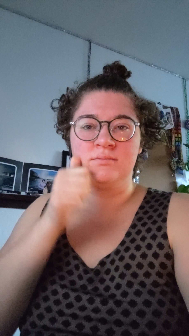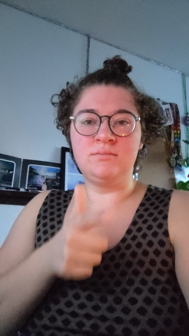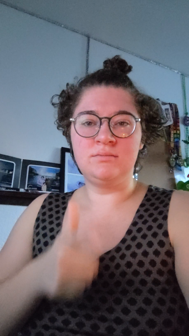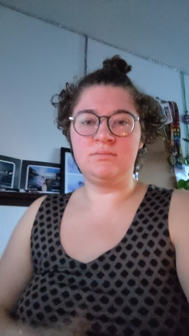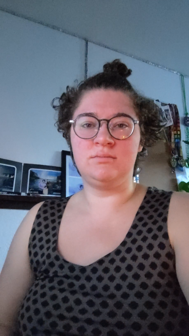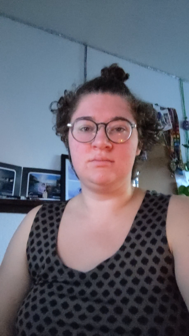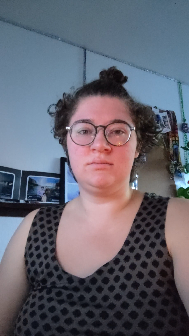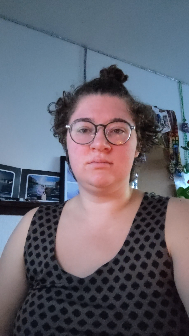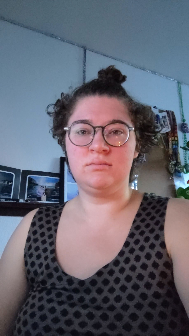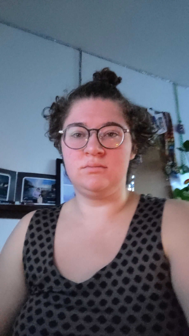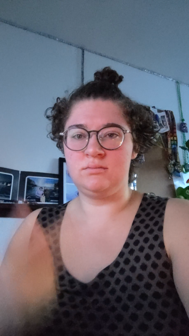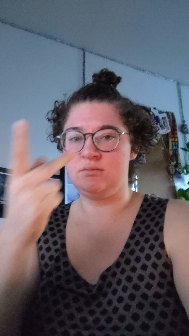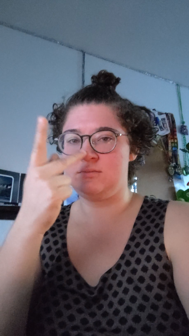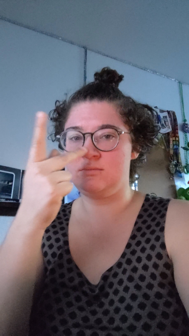penis